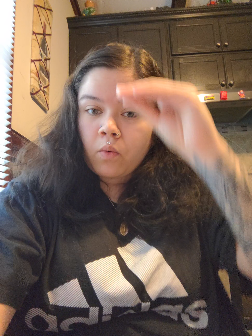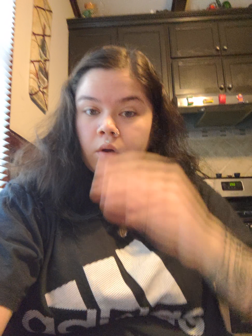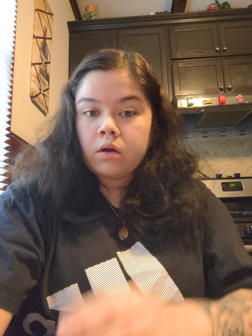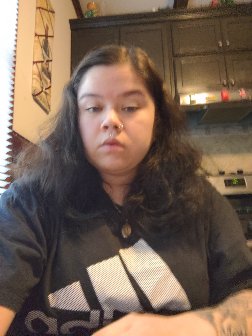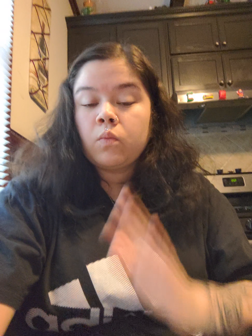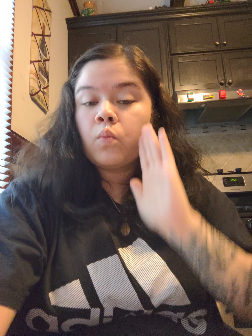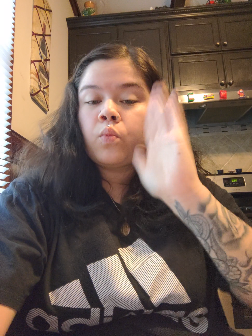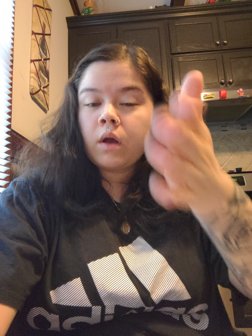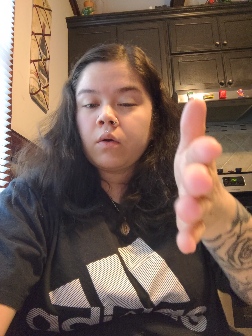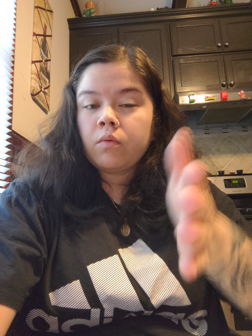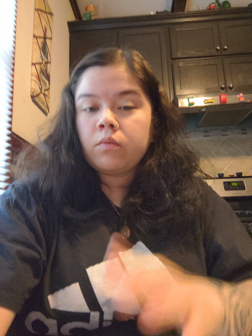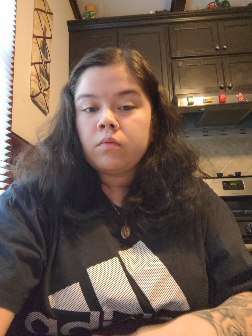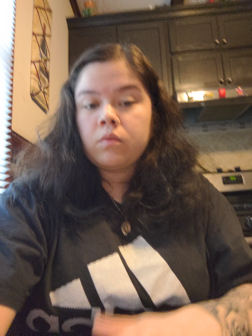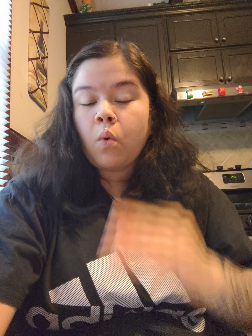will